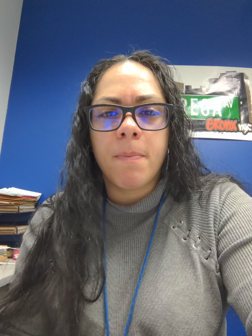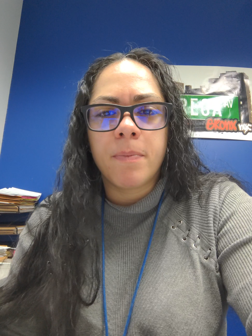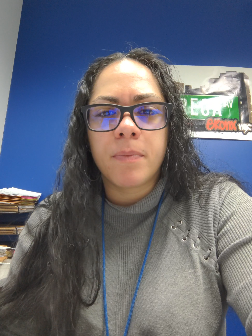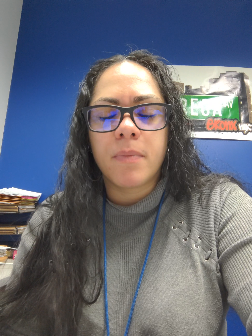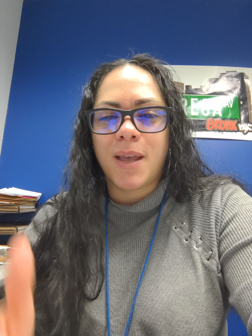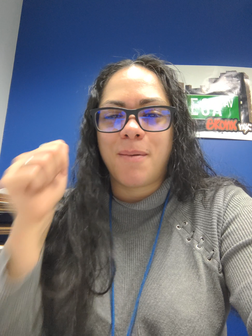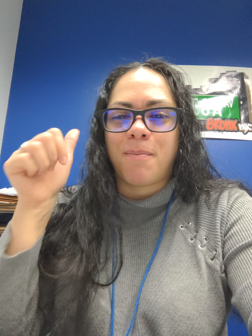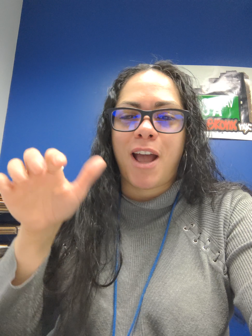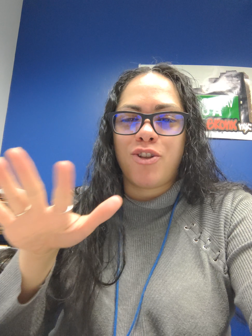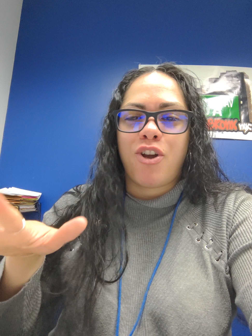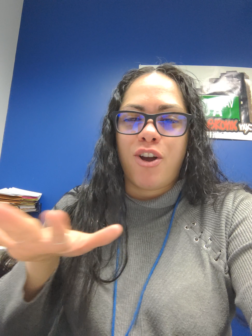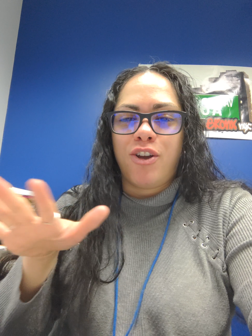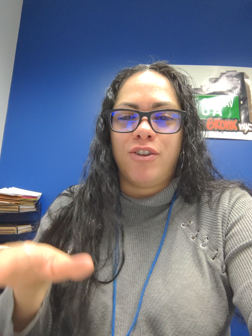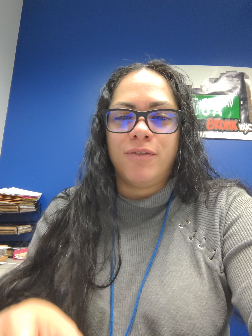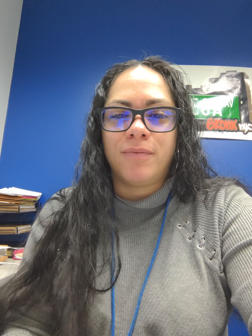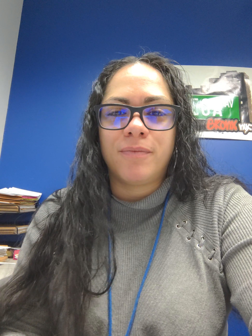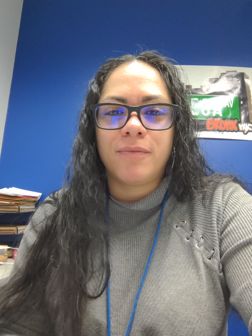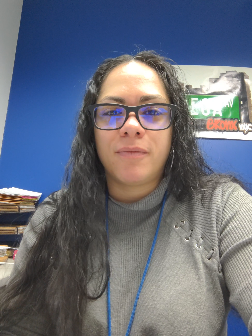backyard